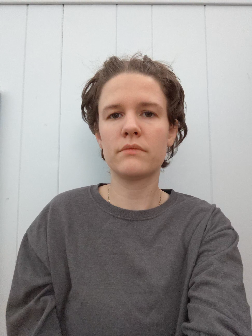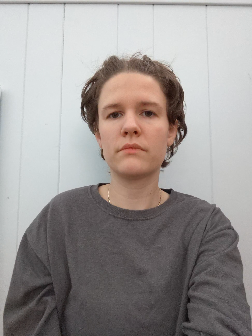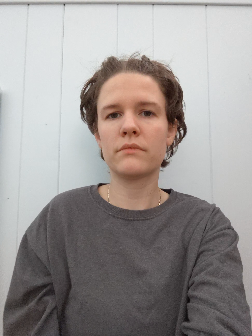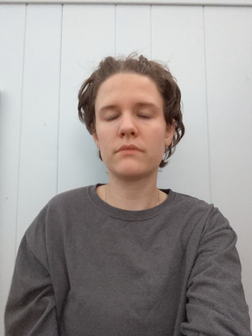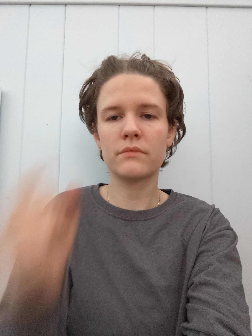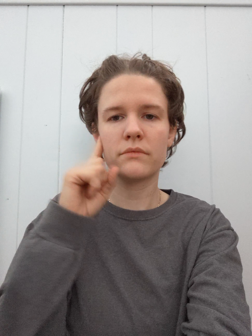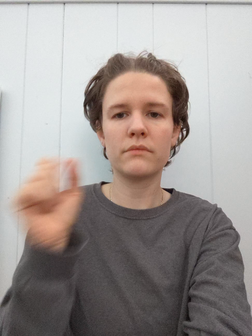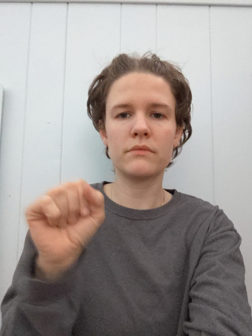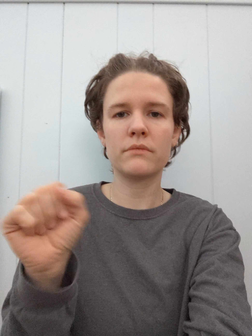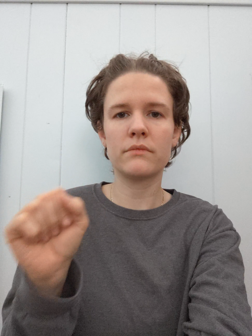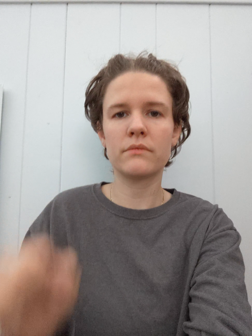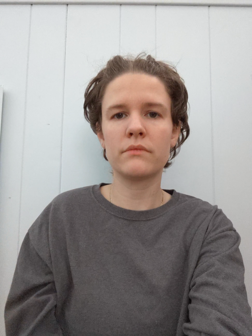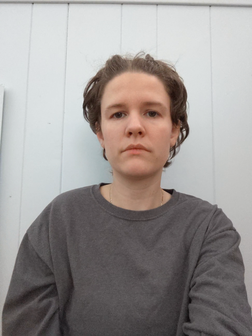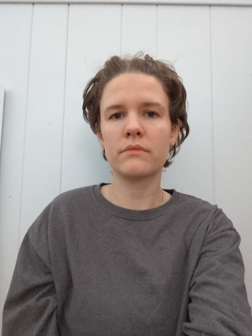loud